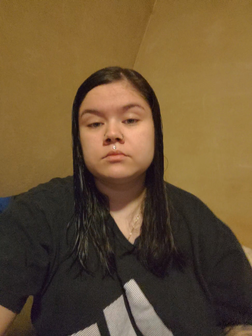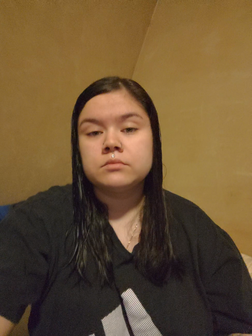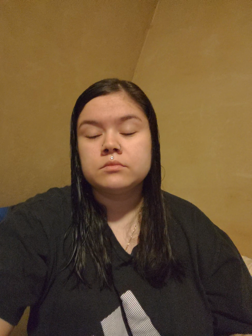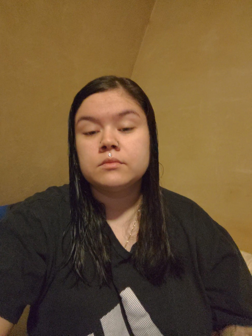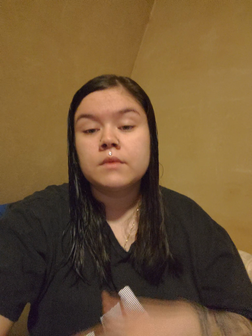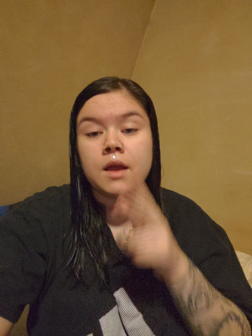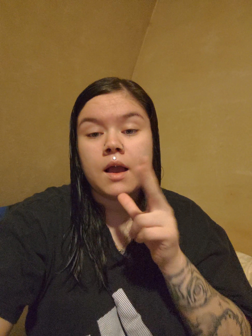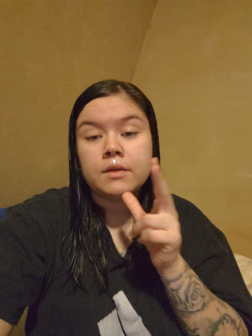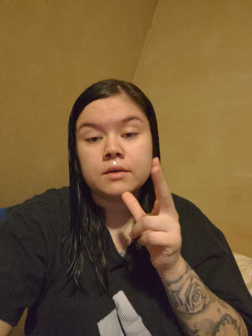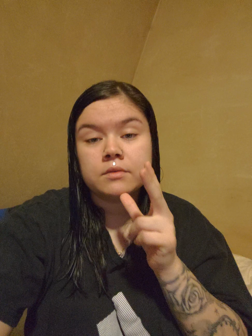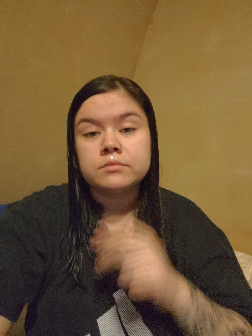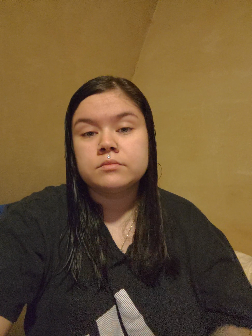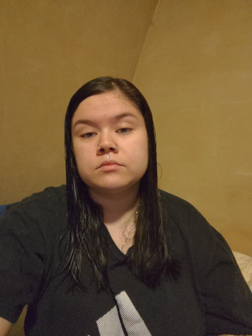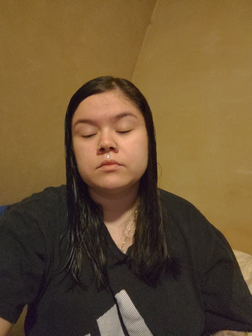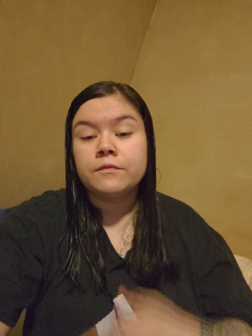hen